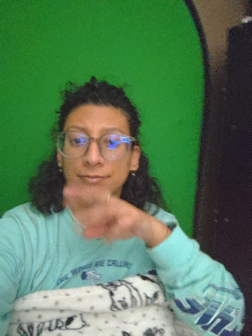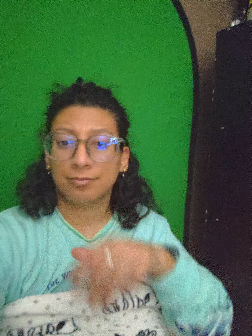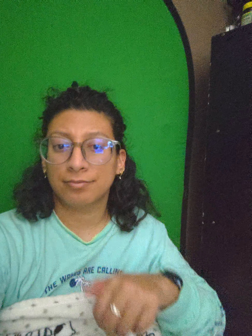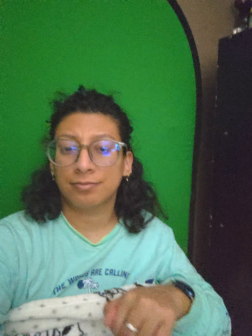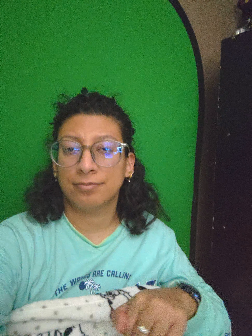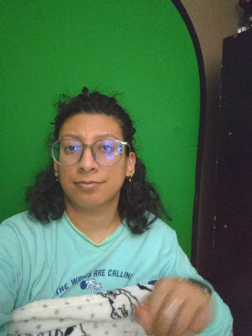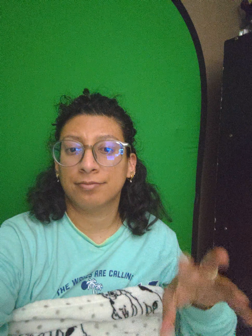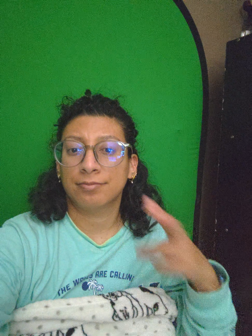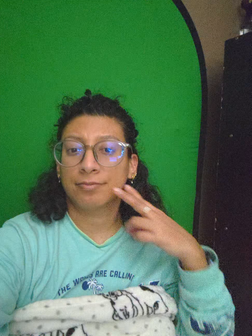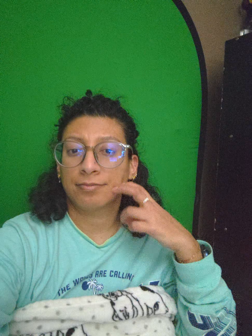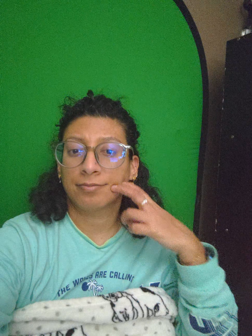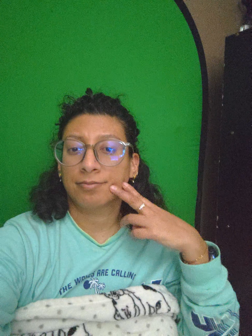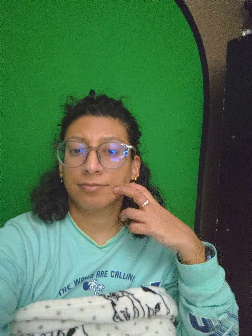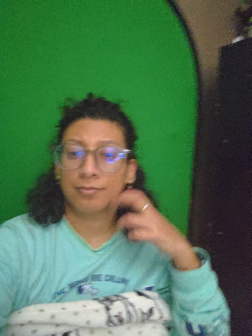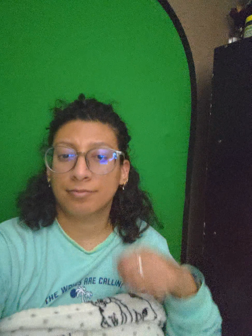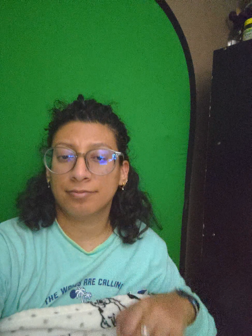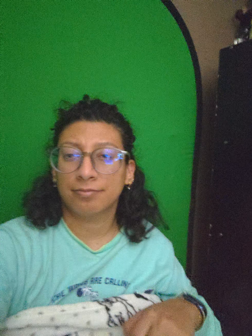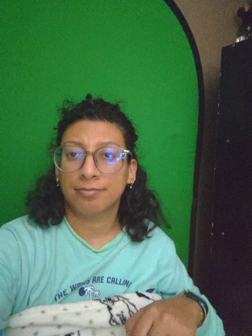gum